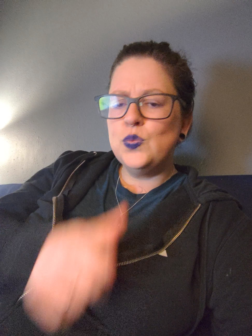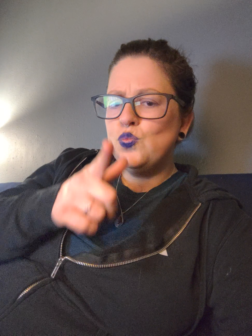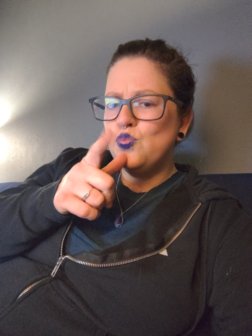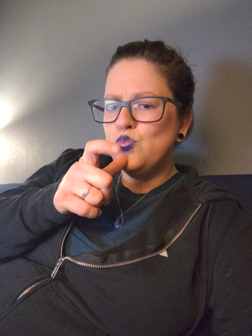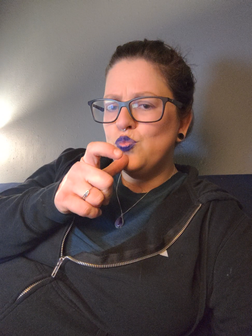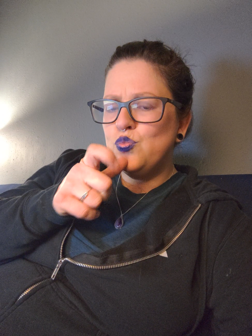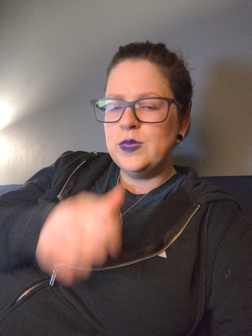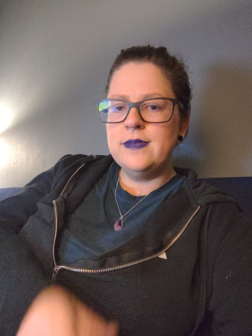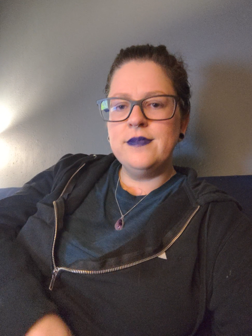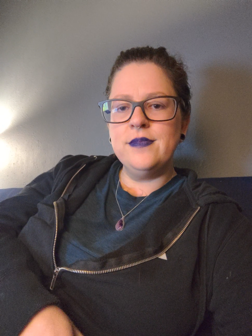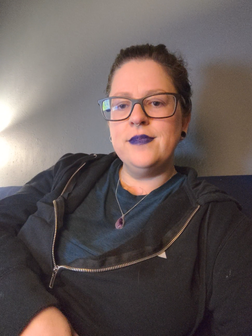who